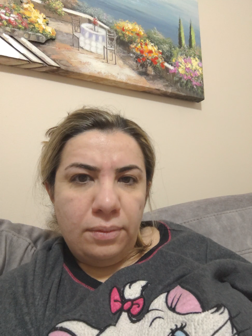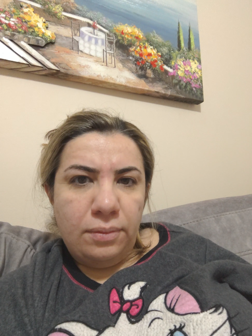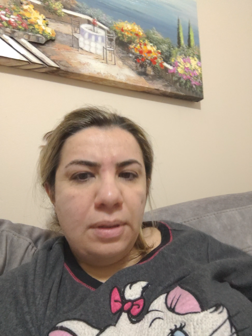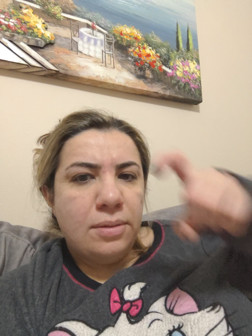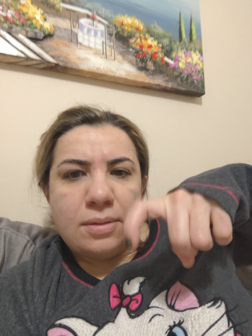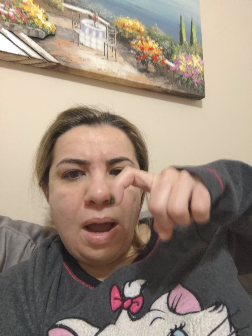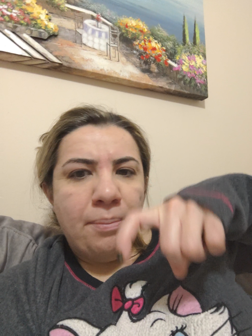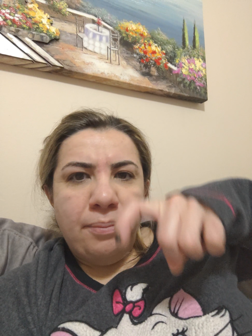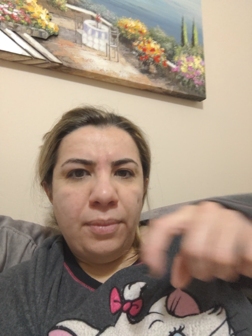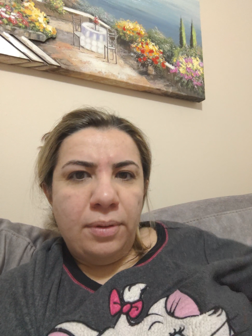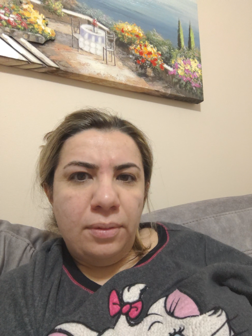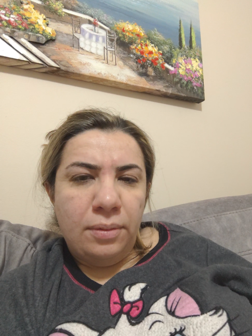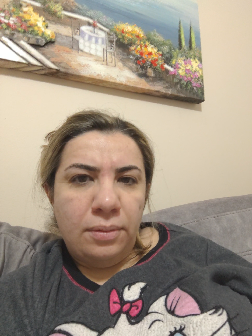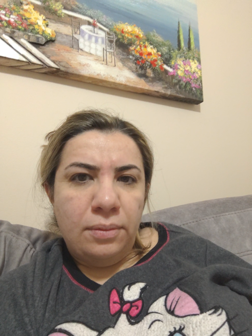time